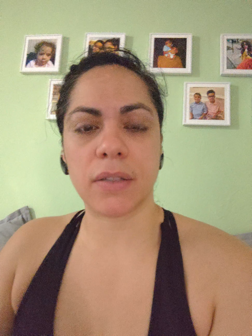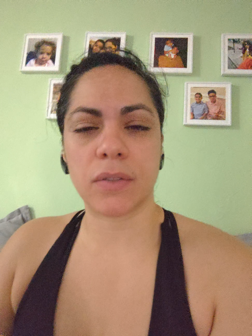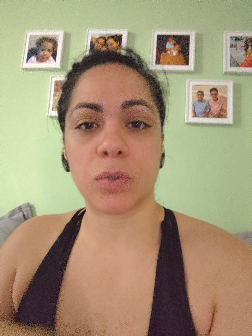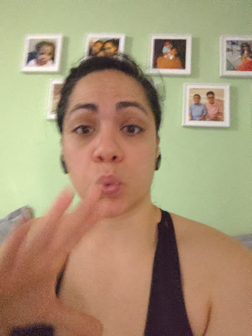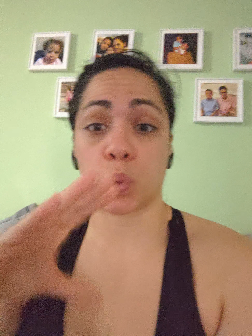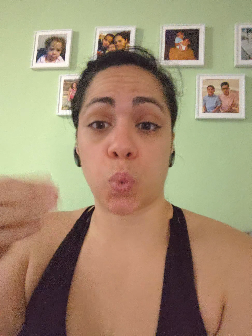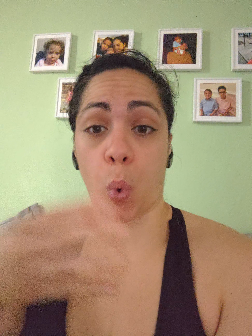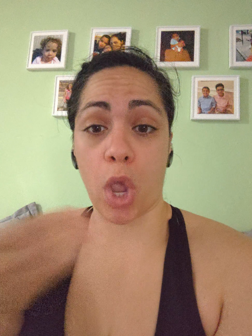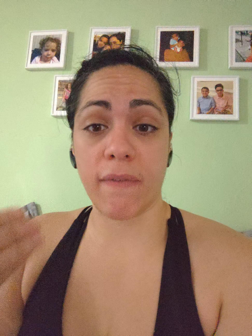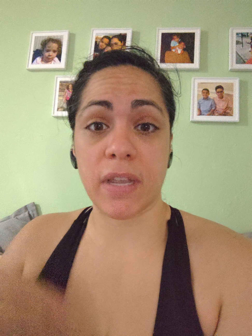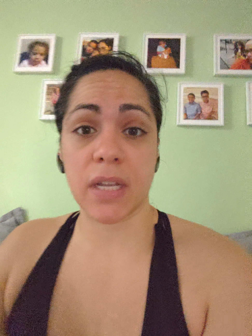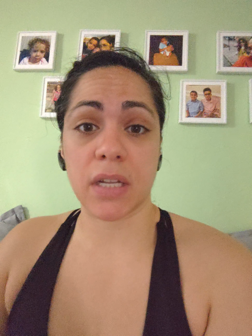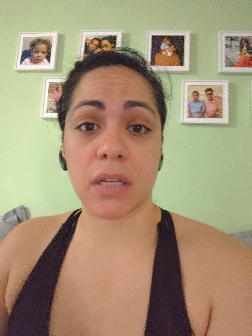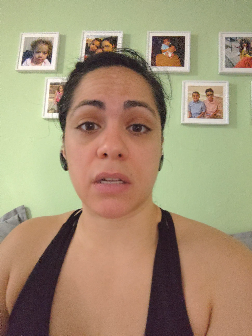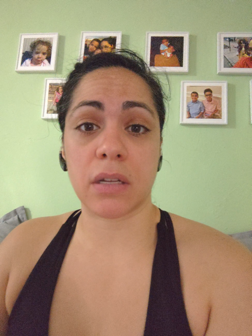story